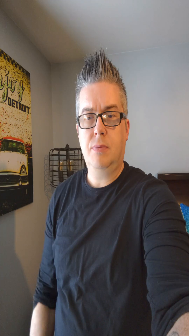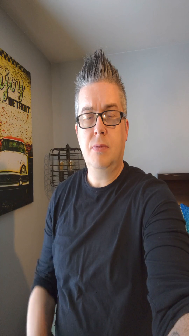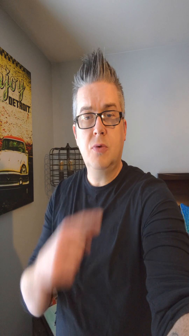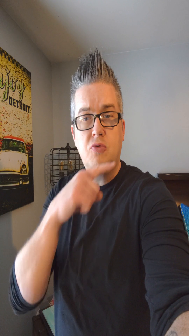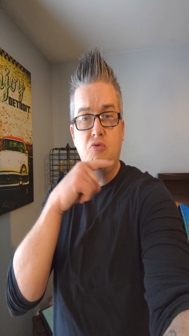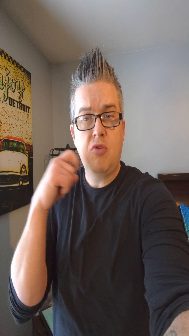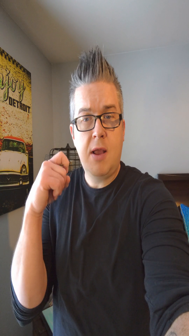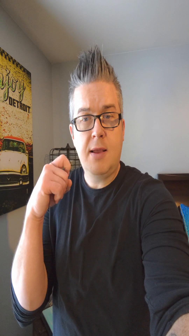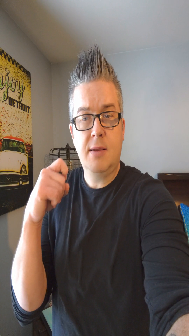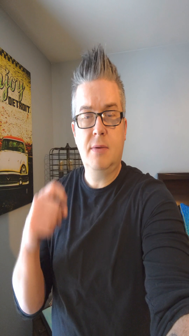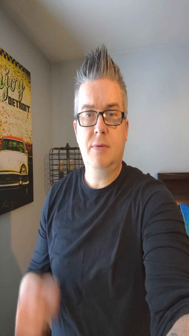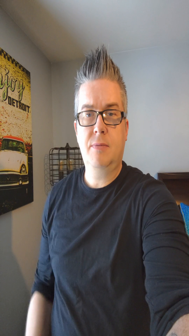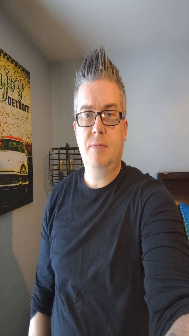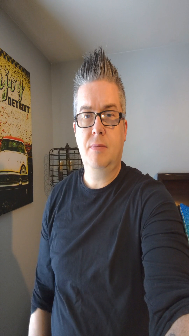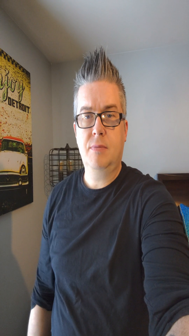dry